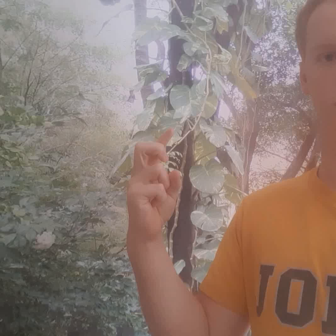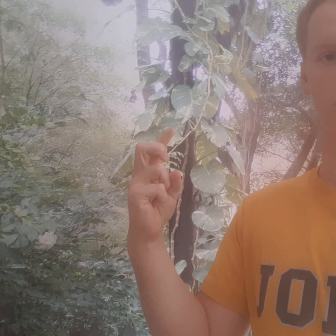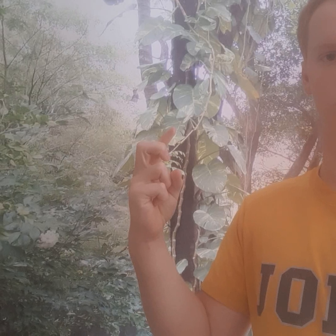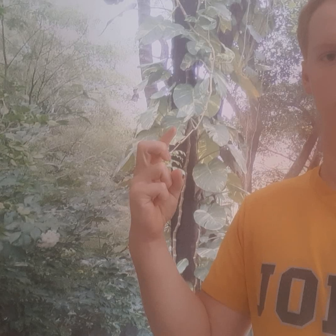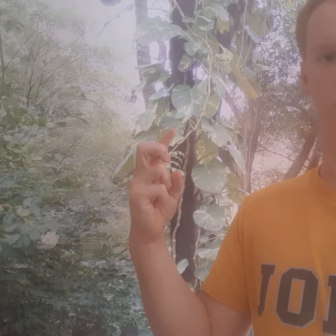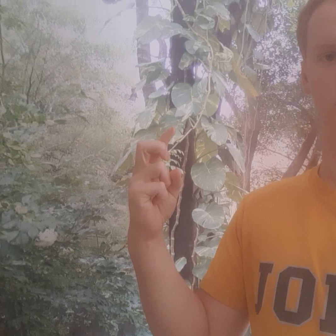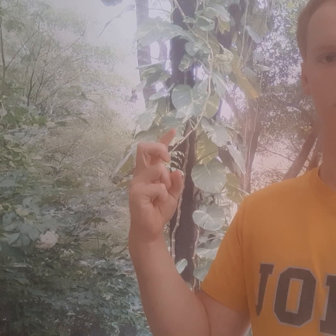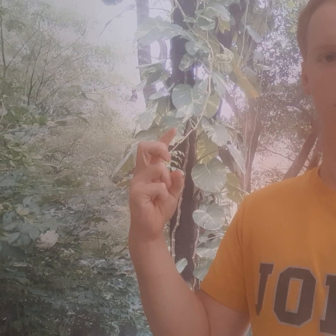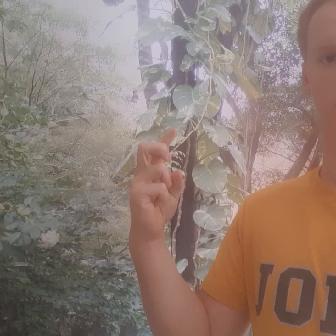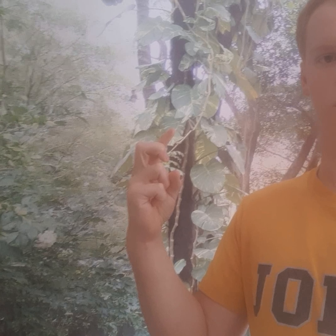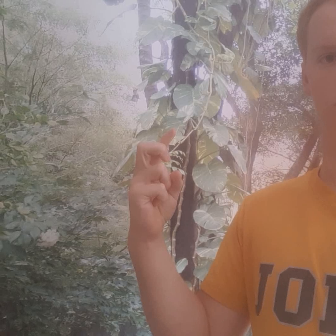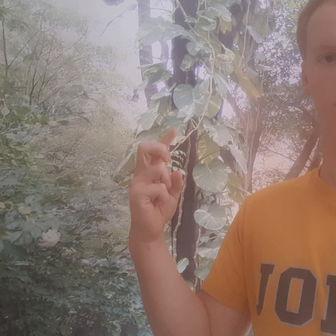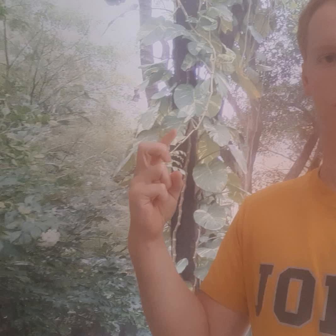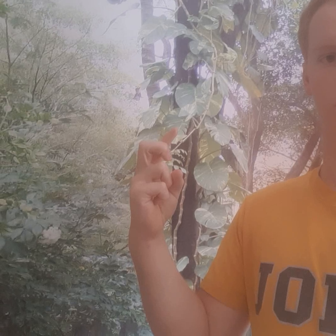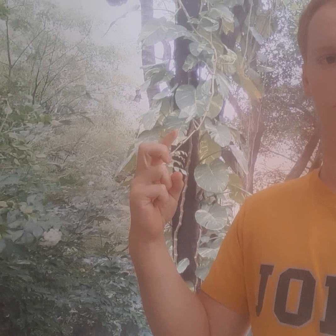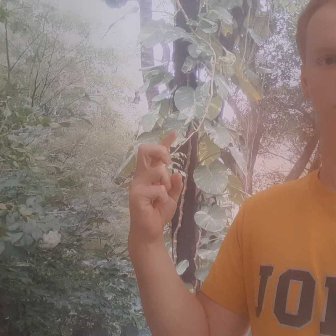Б